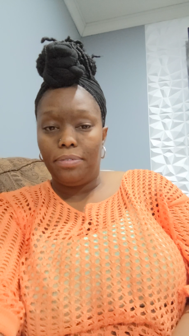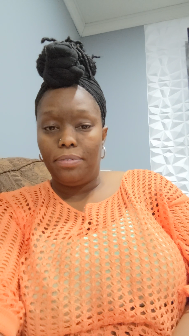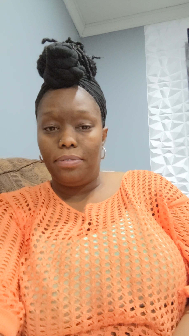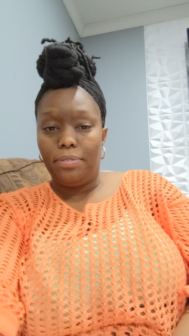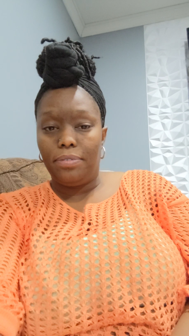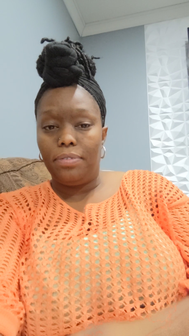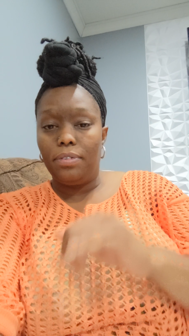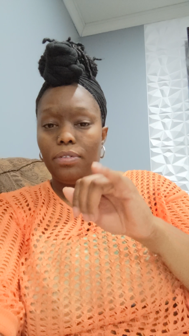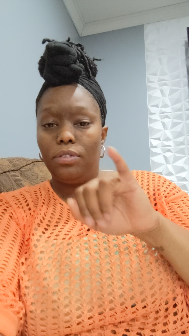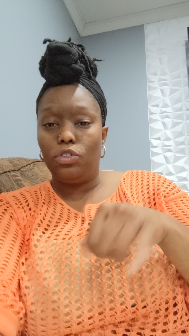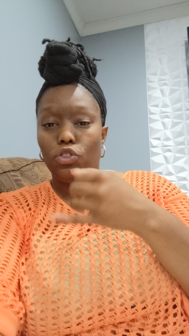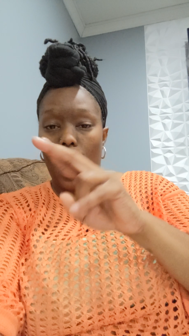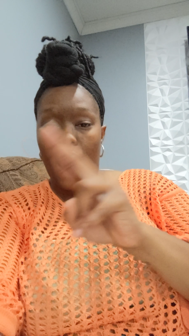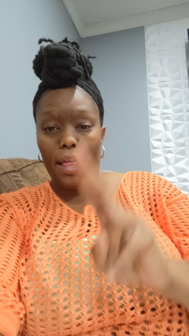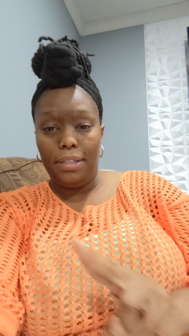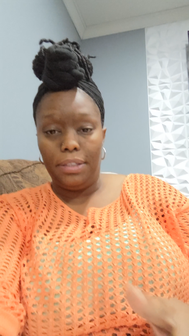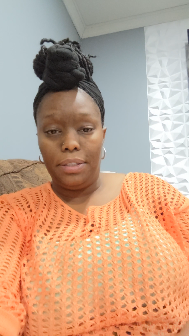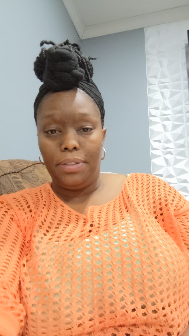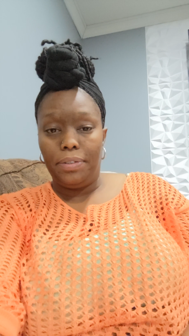jelly